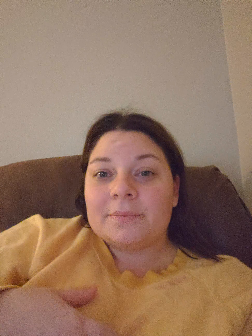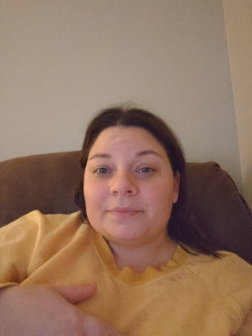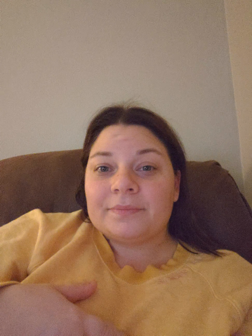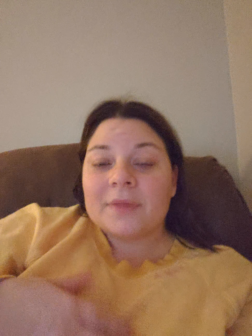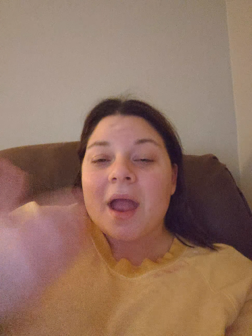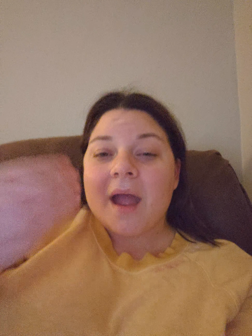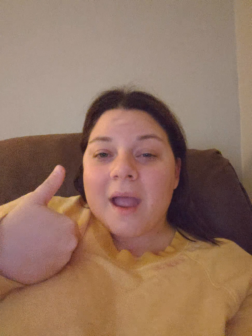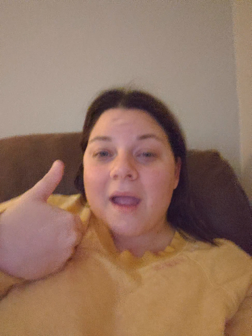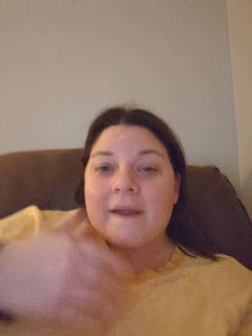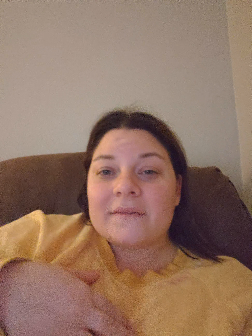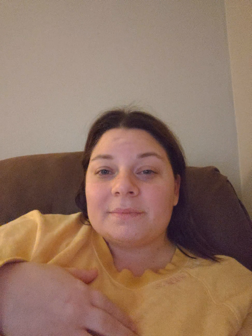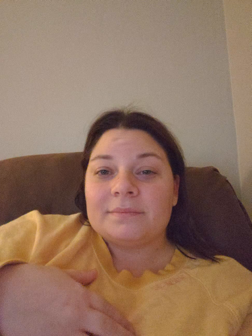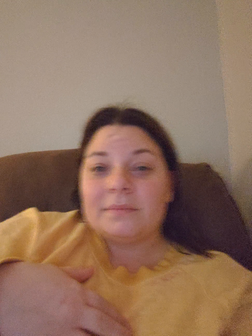have